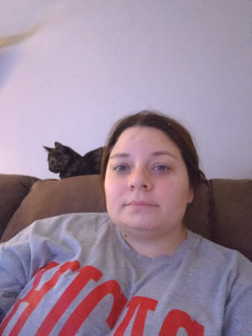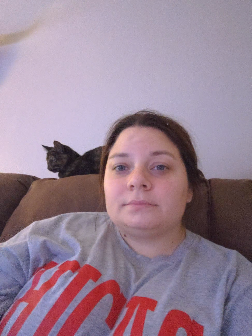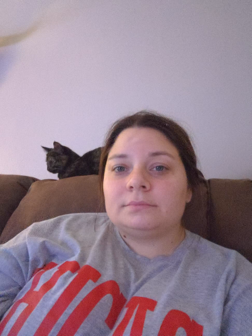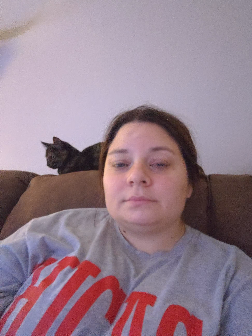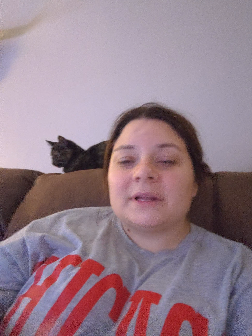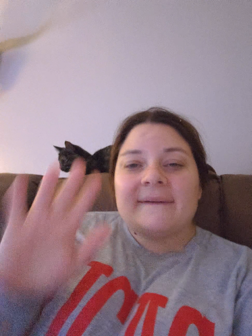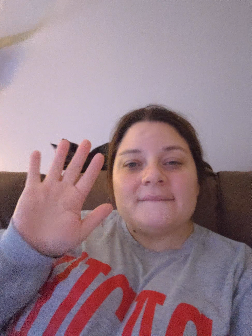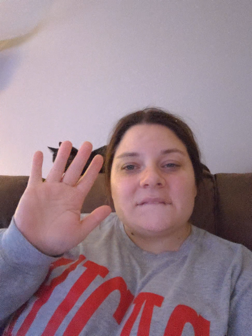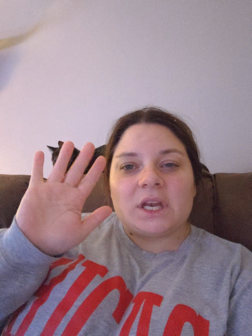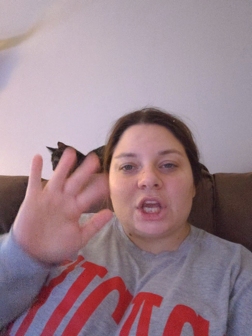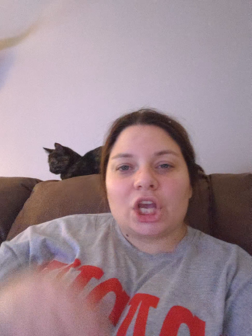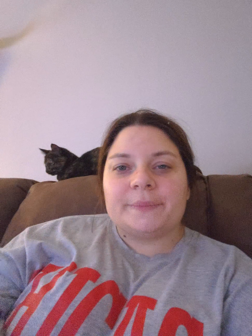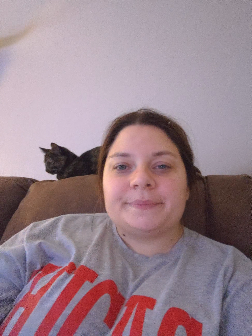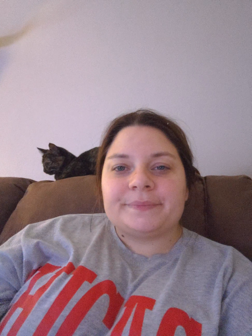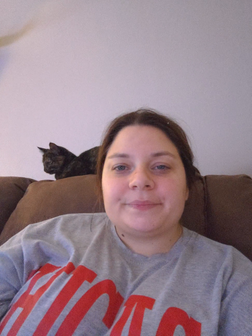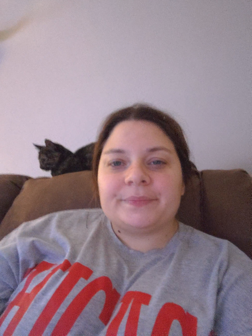finger